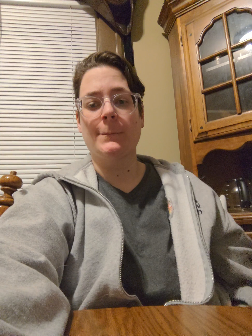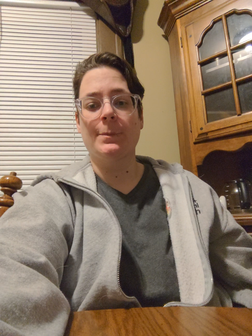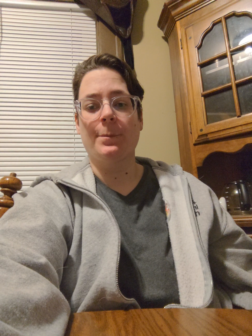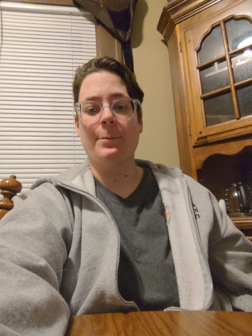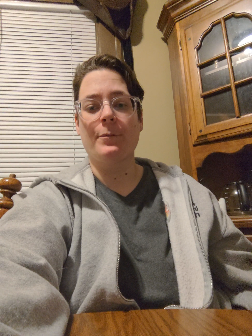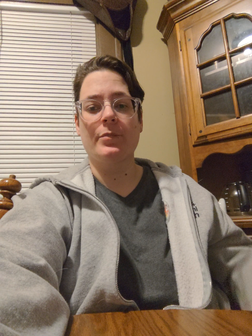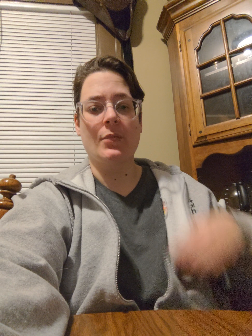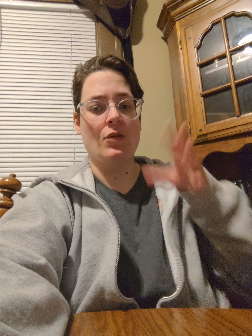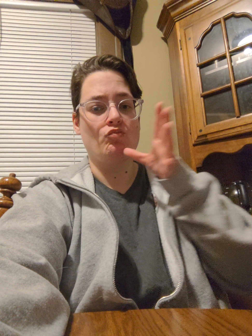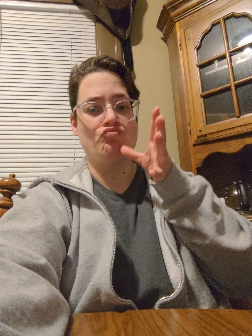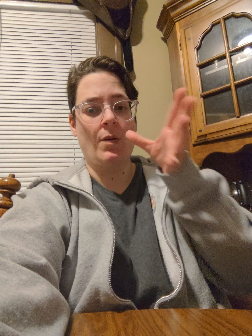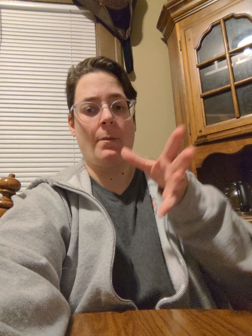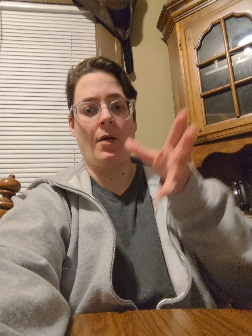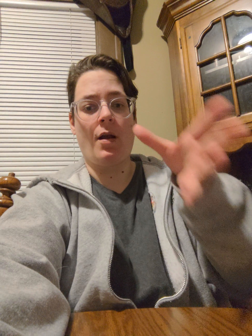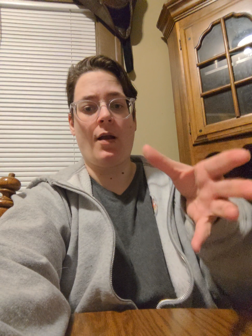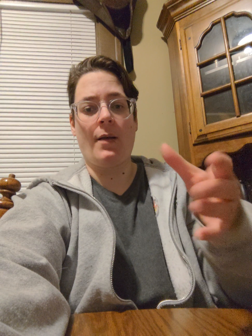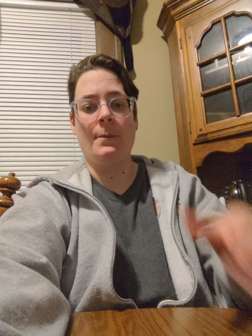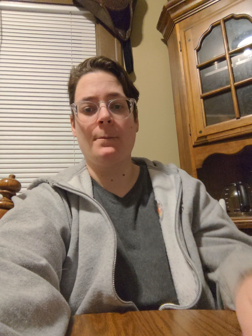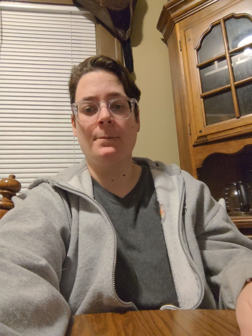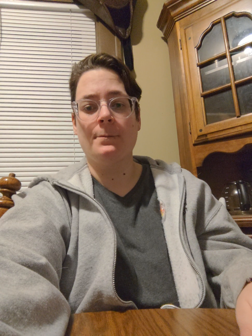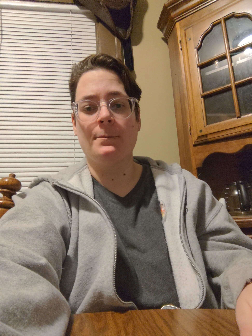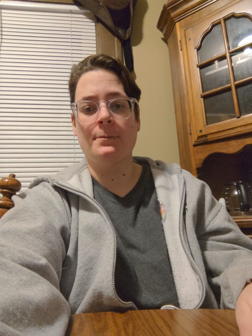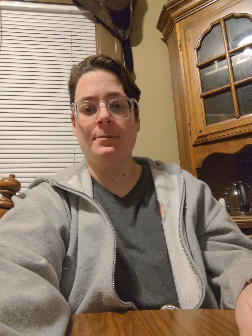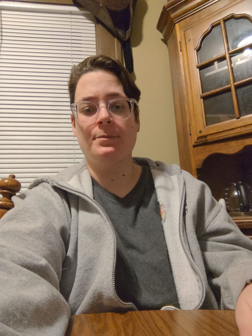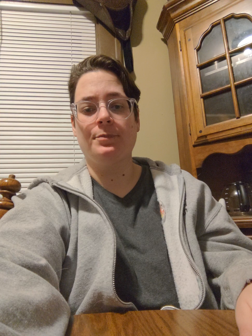grandma